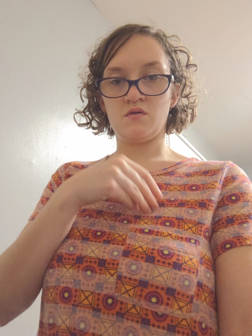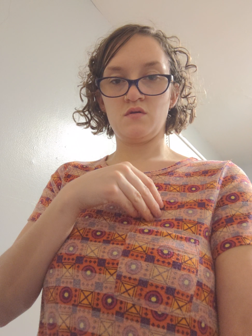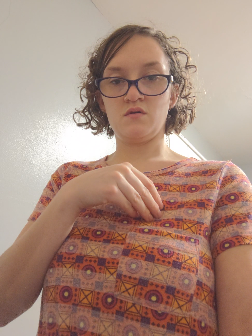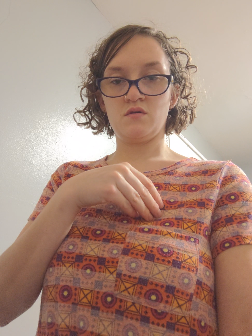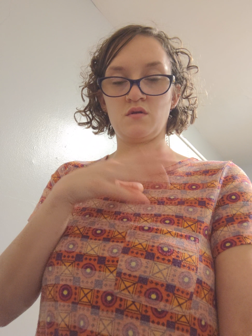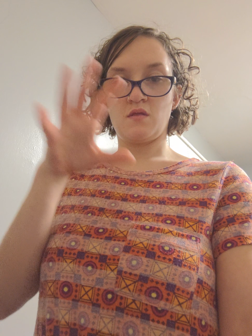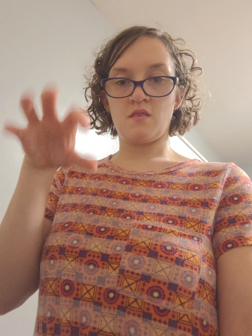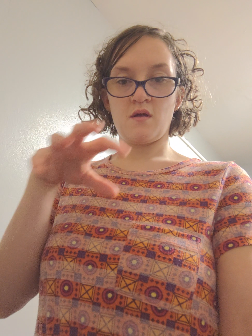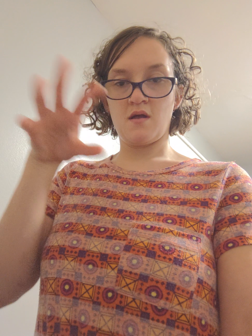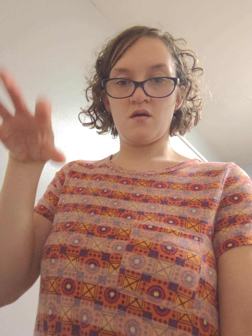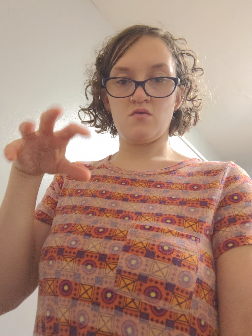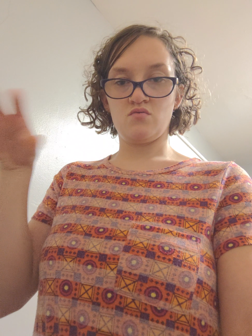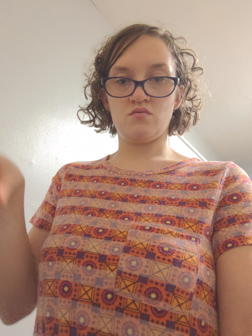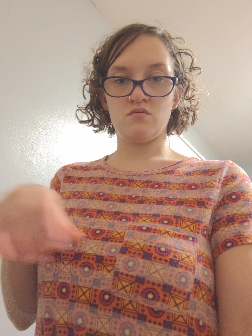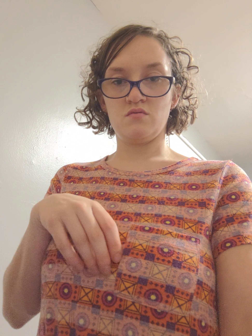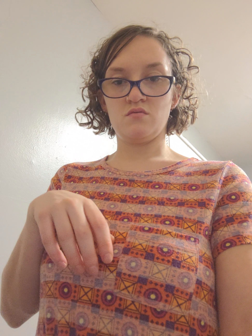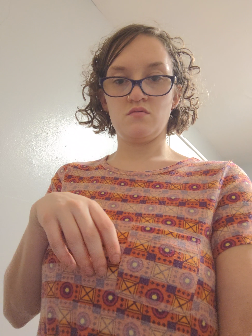cloud